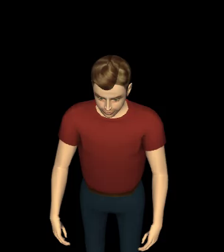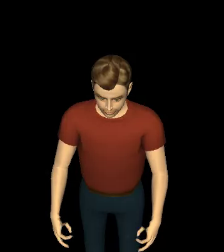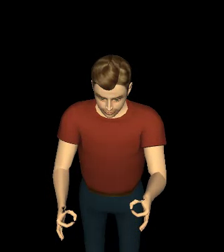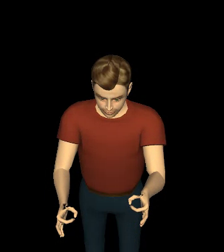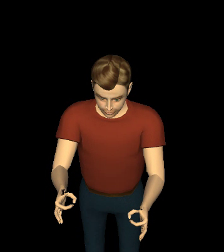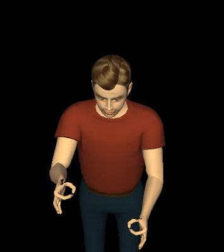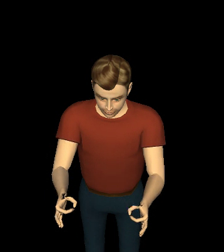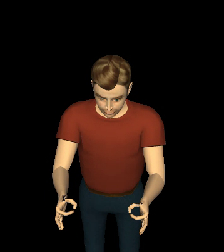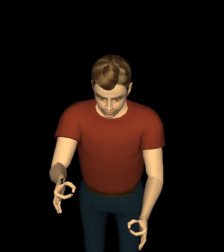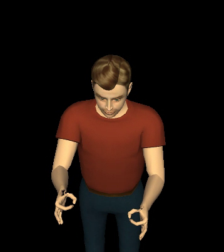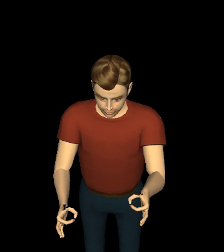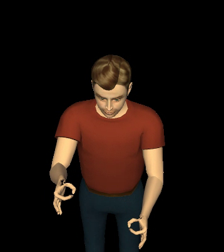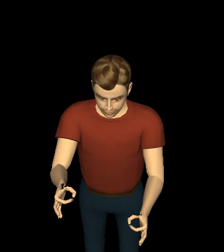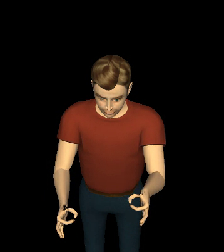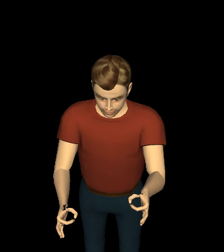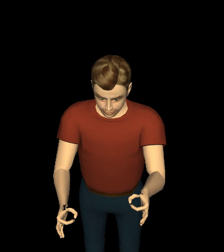قاض